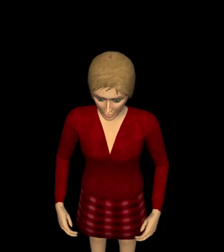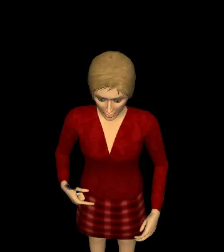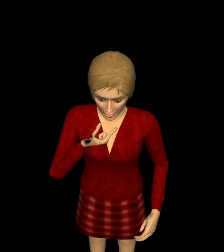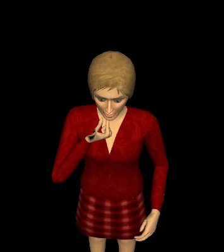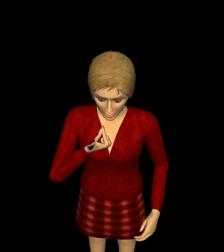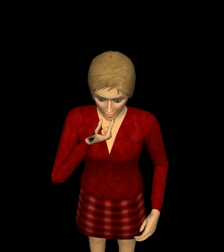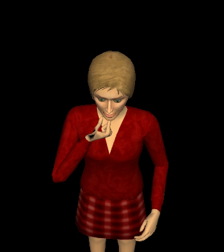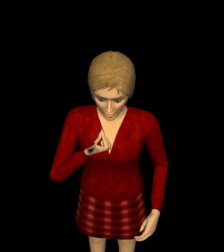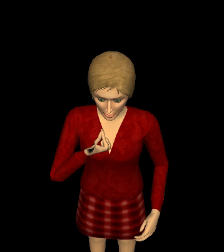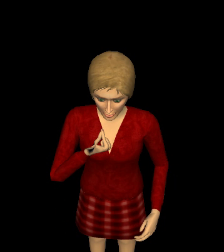سهل